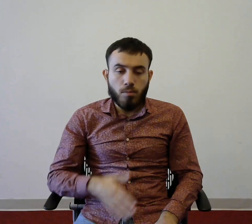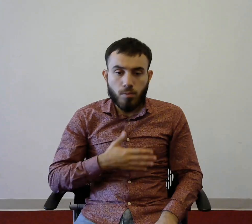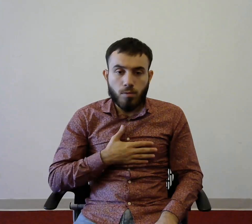mən